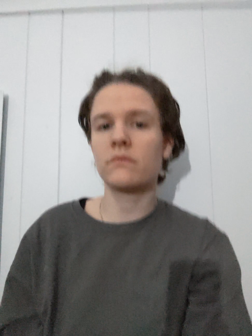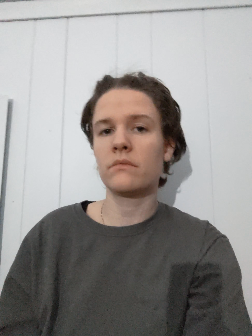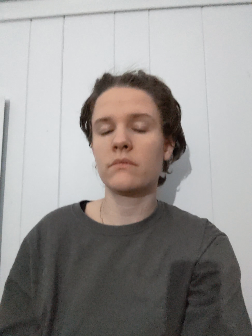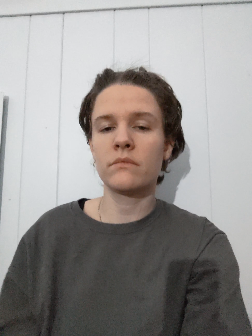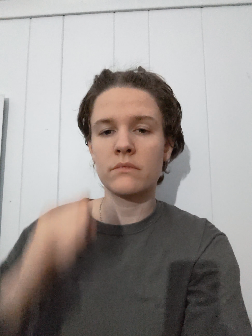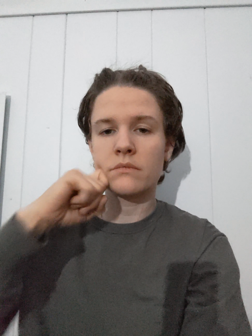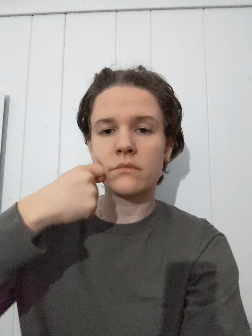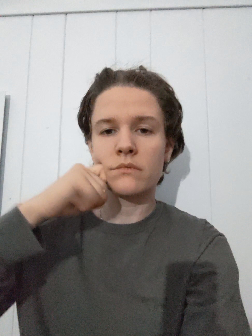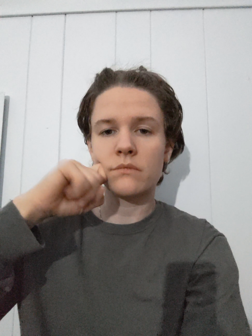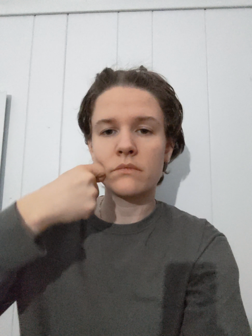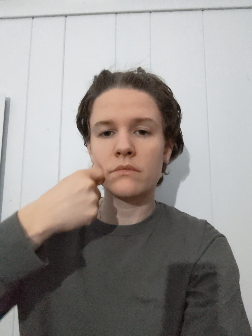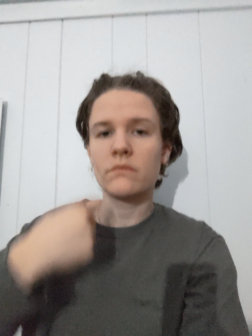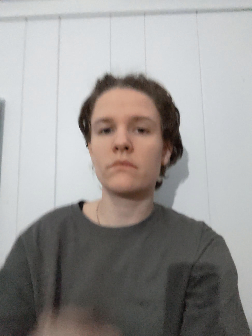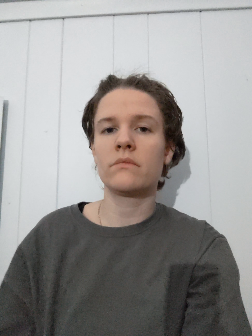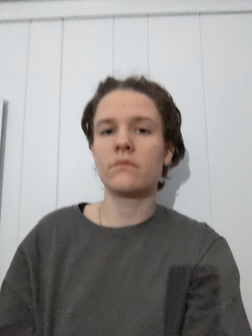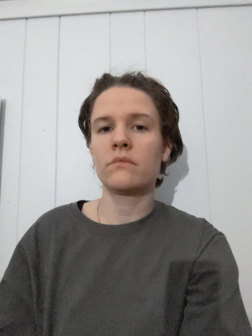apple